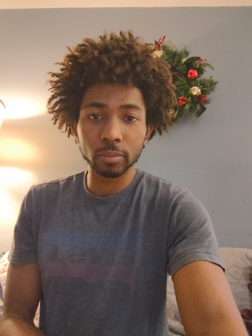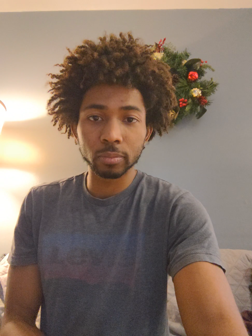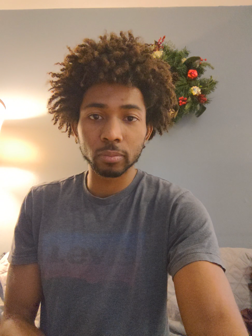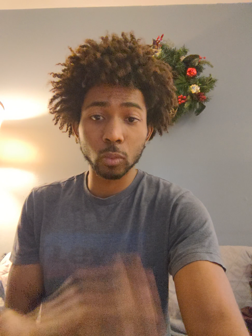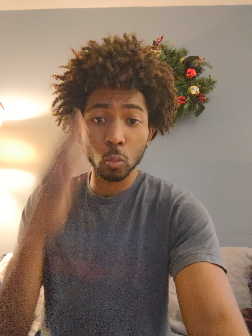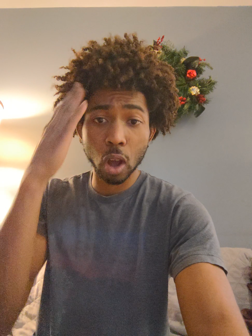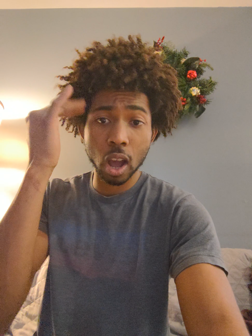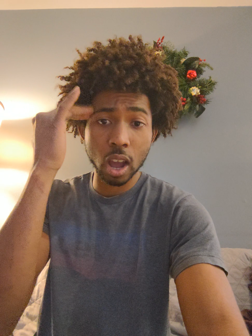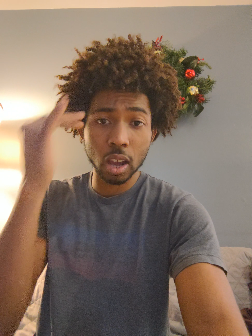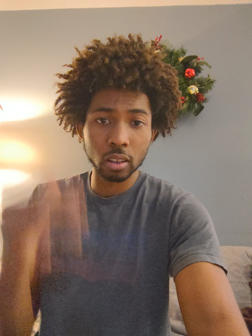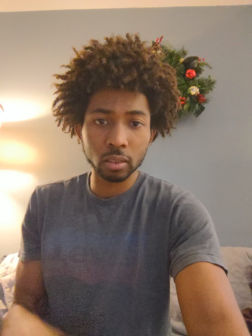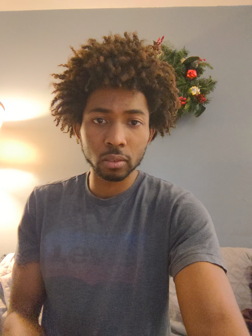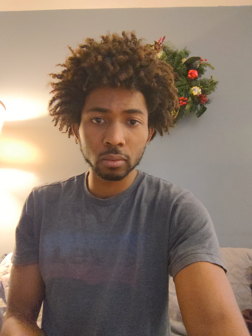why